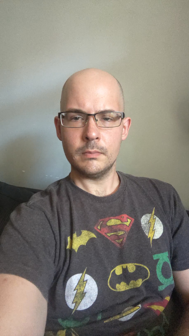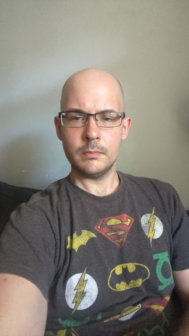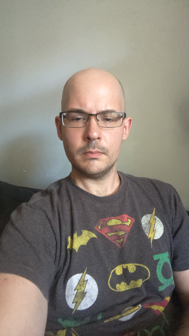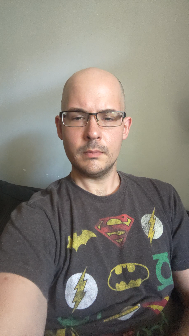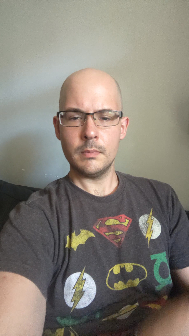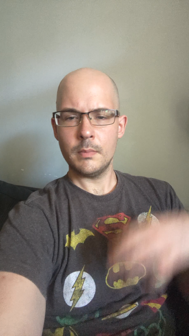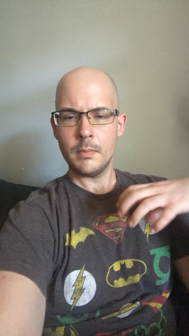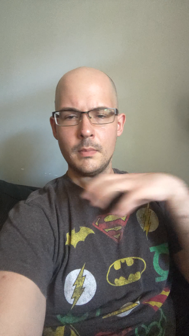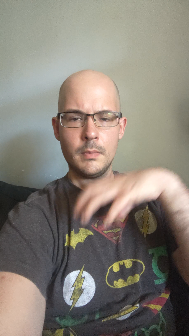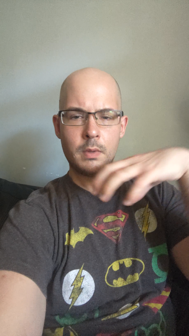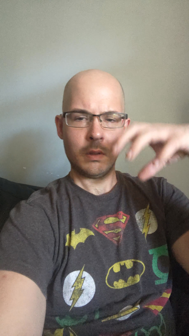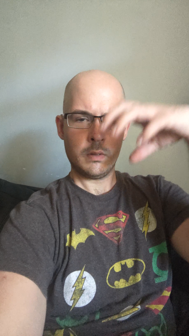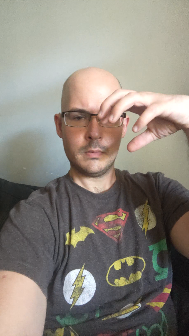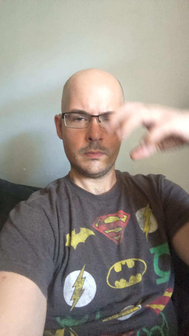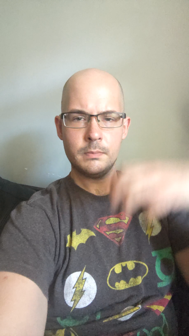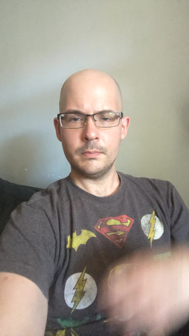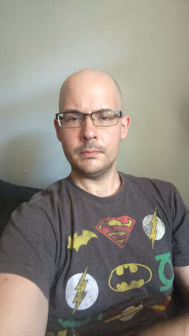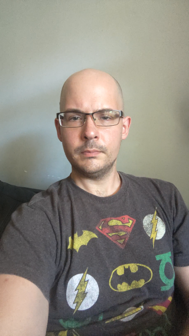block